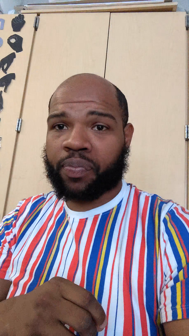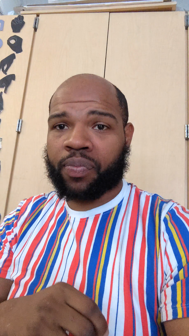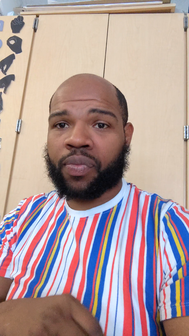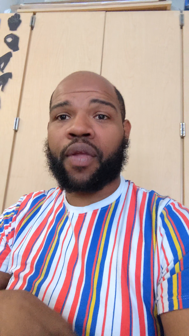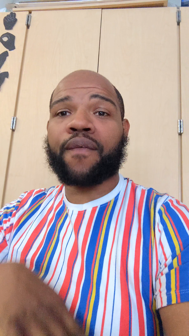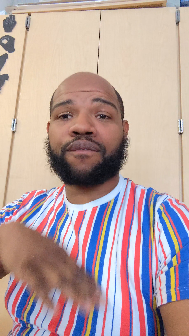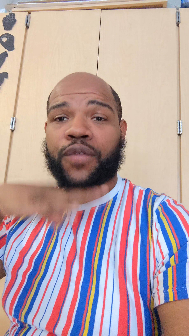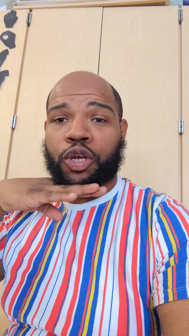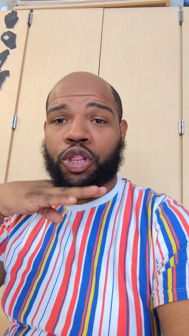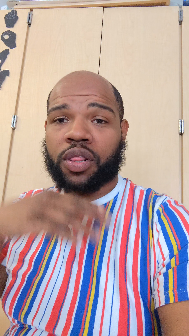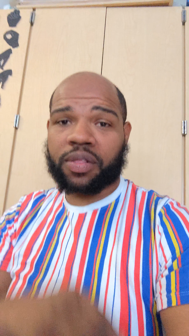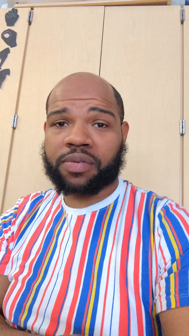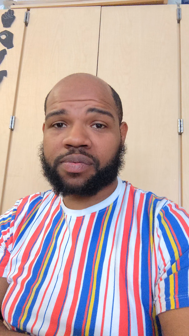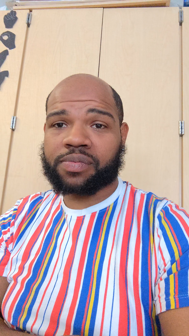full